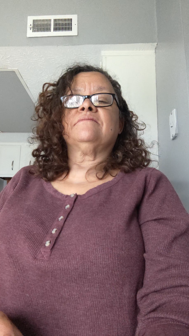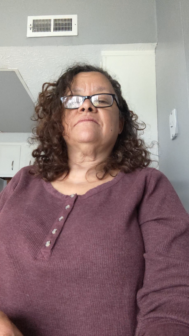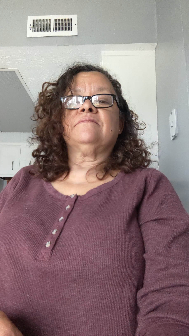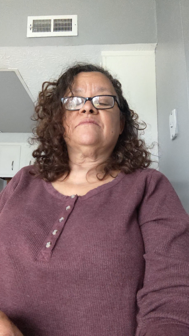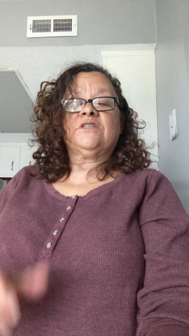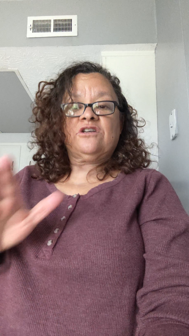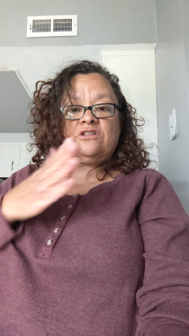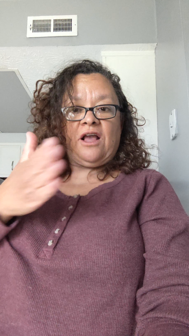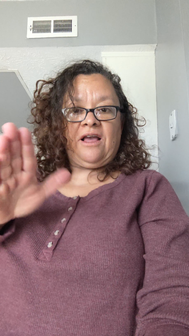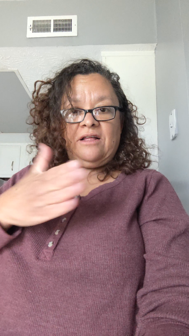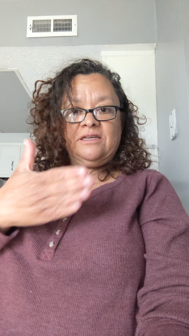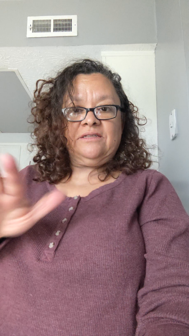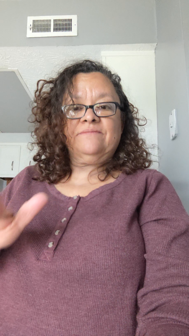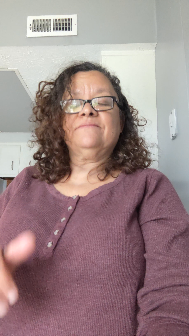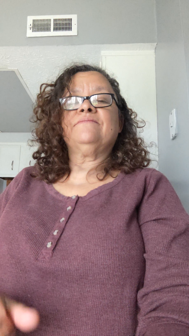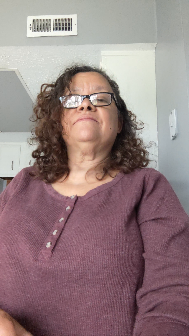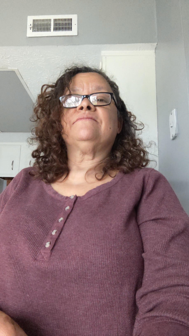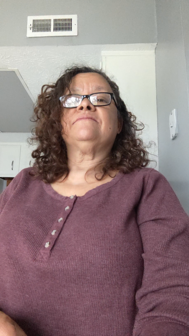share